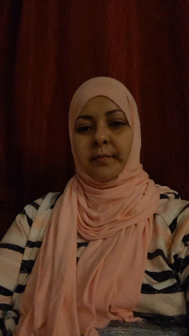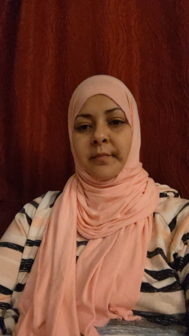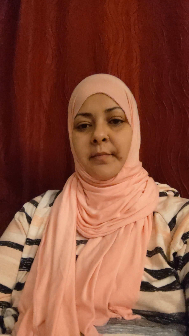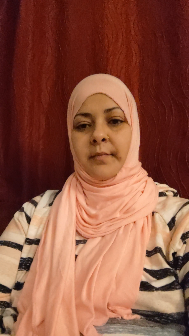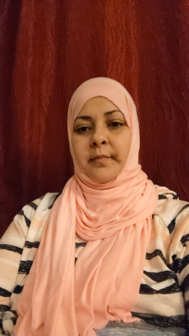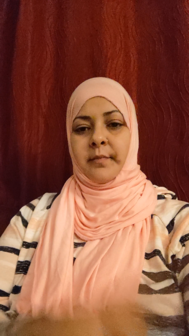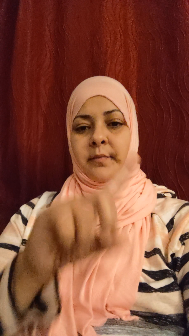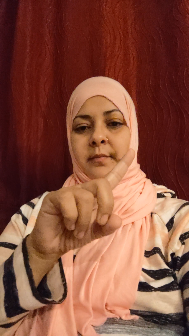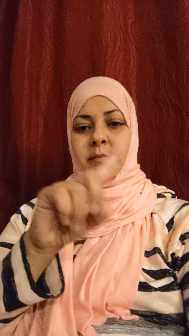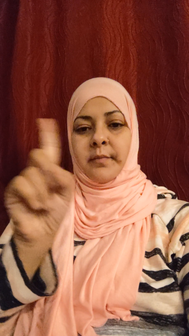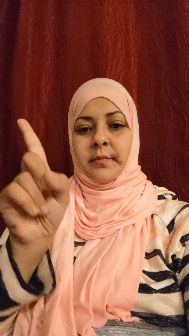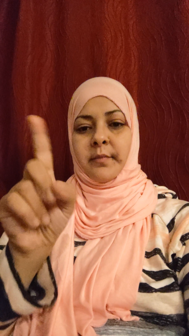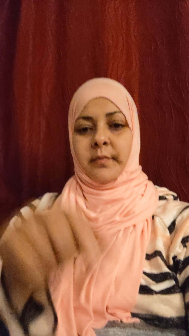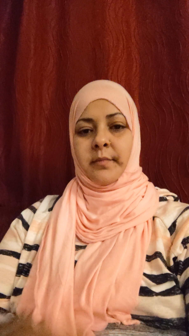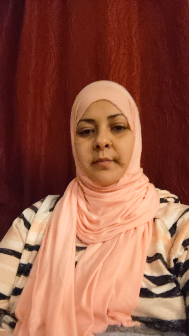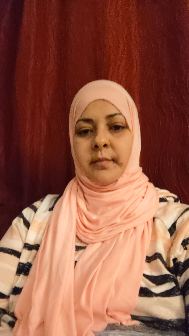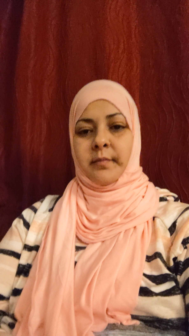but